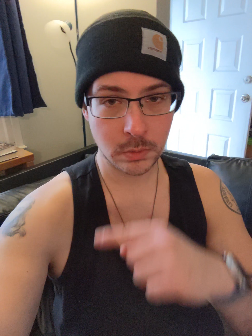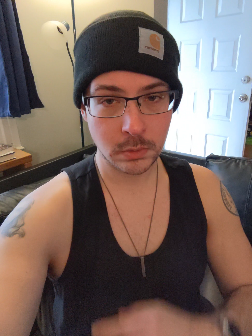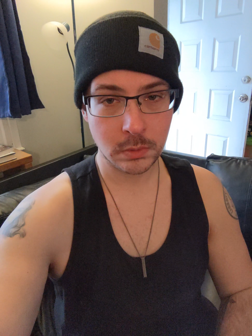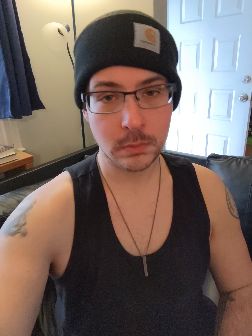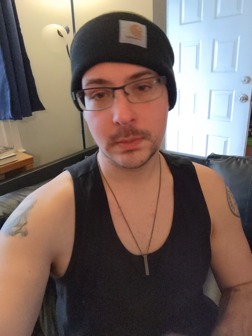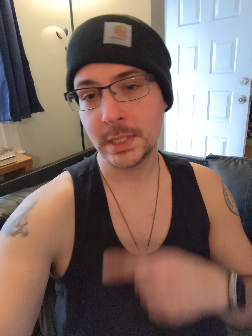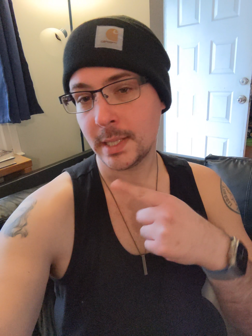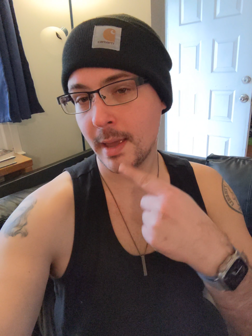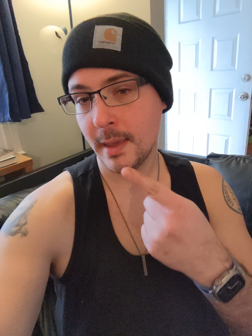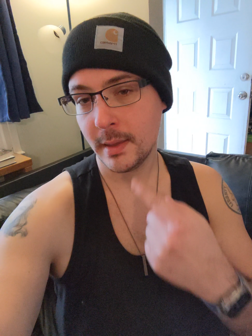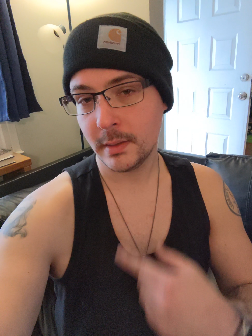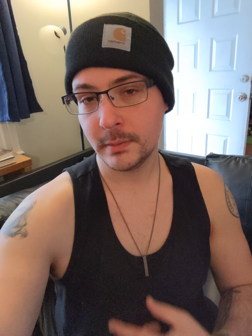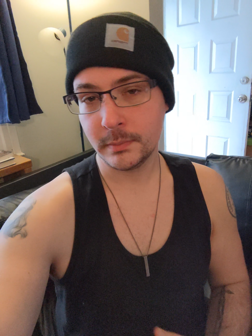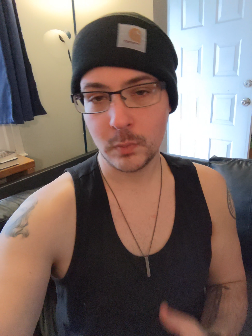say